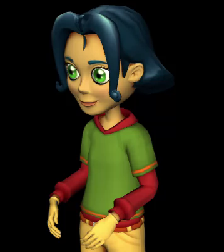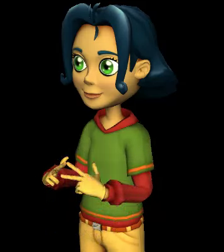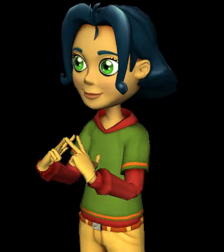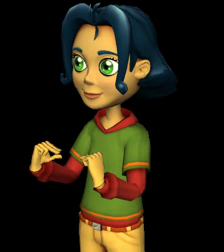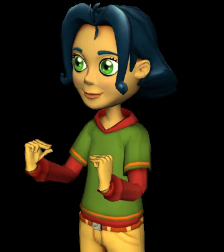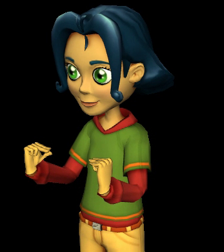نظيف